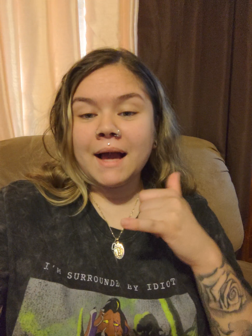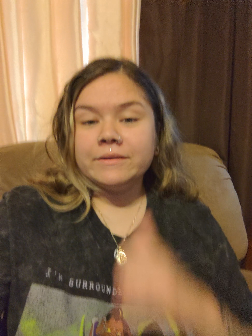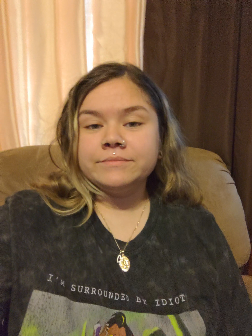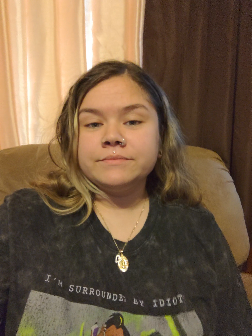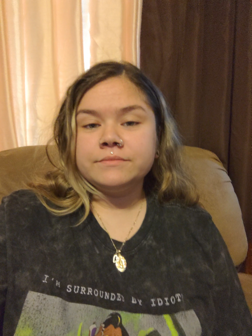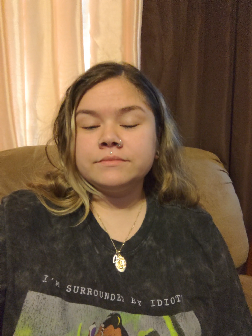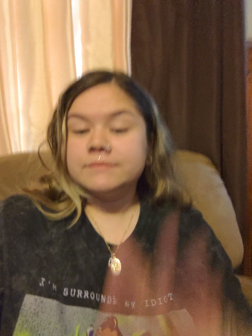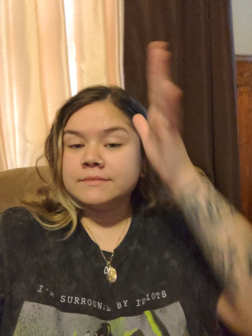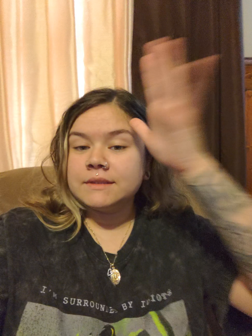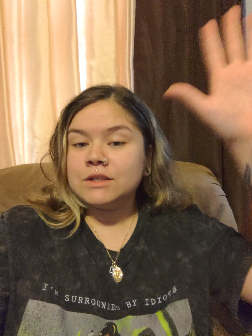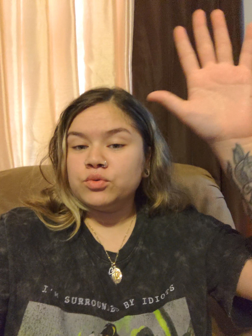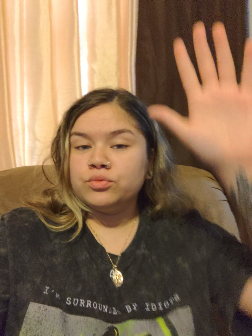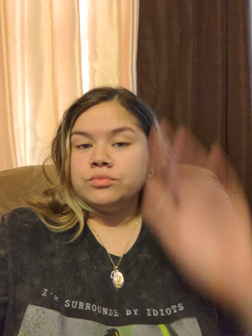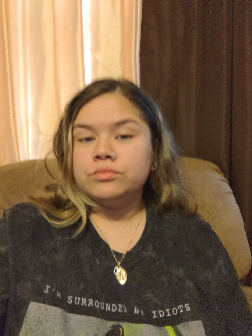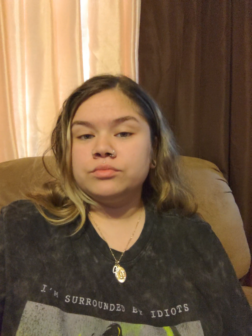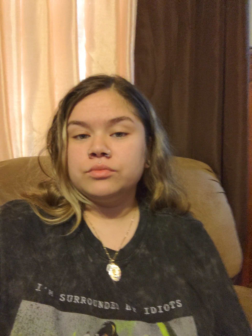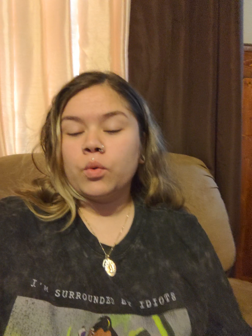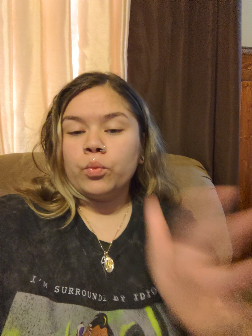deer